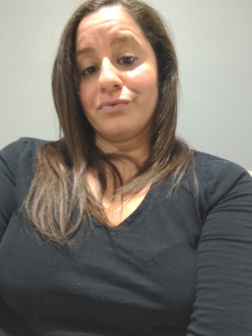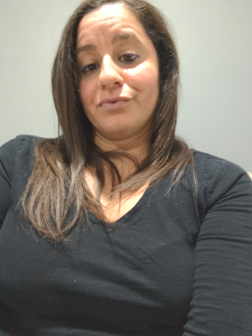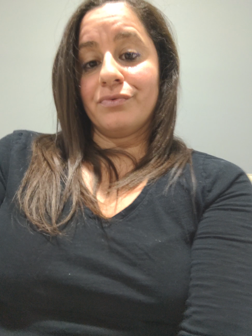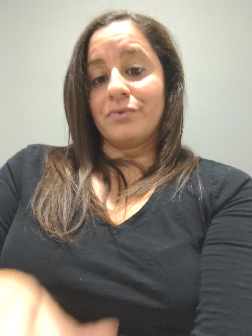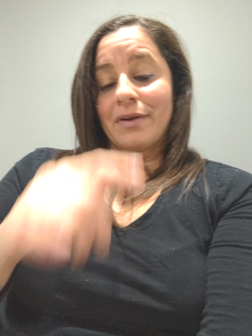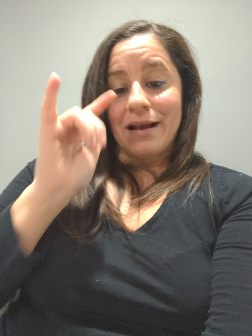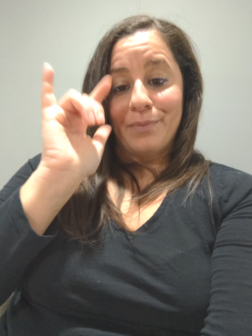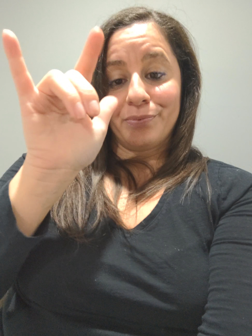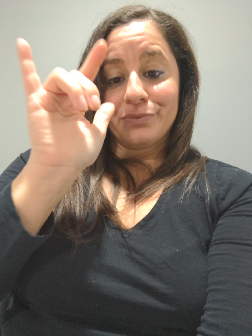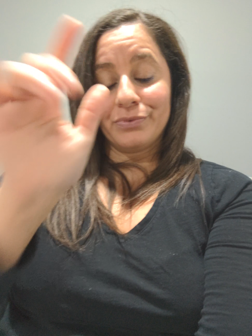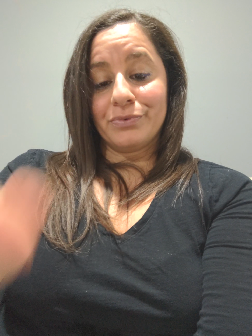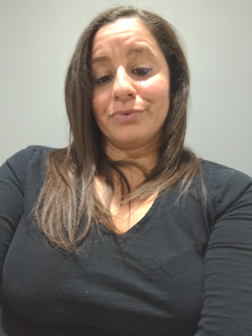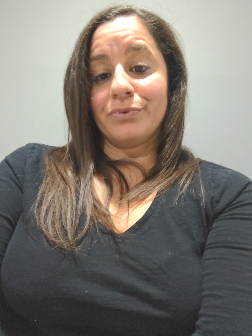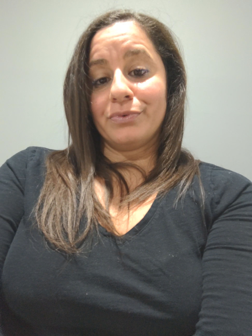airplane